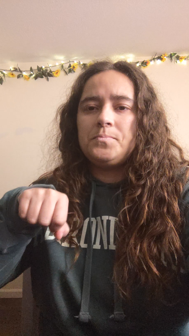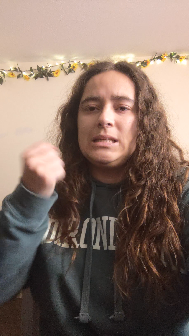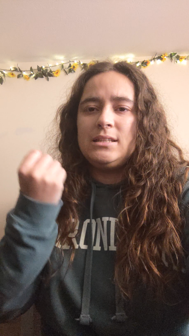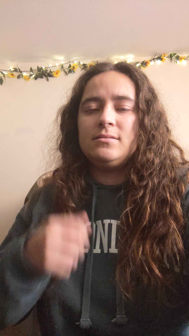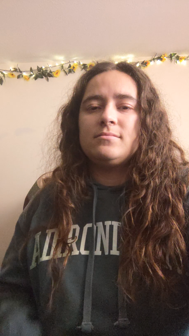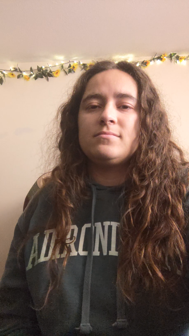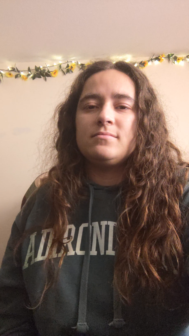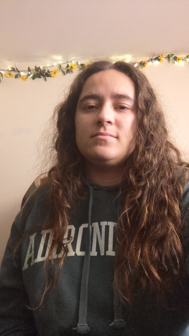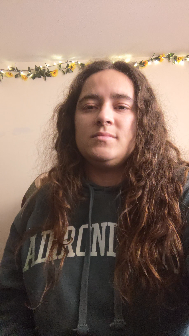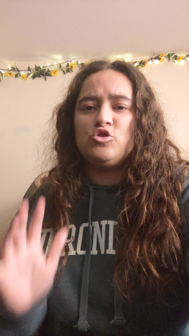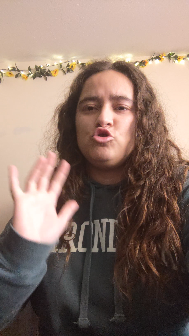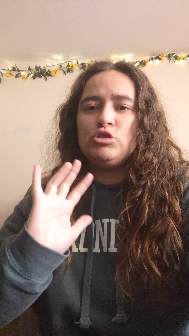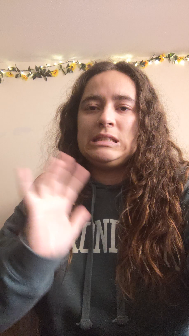cheese